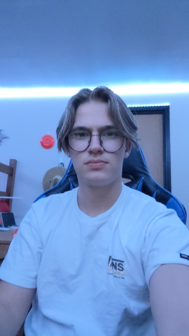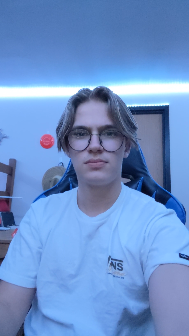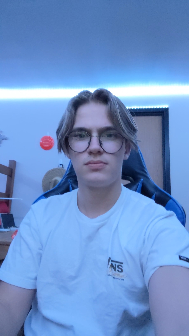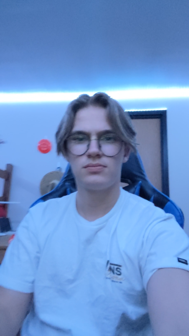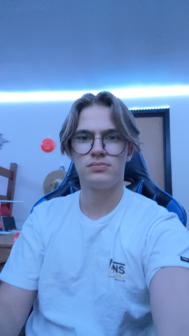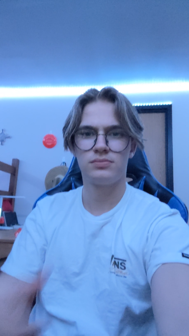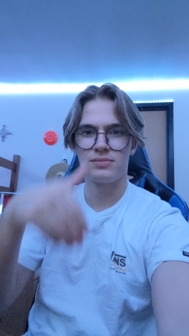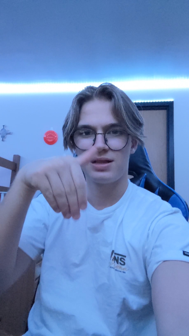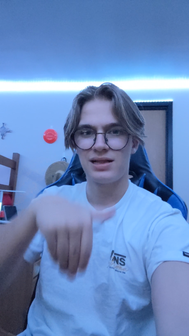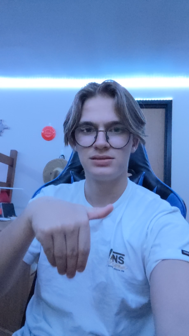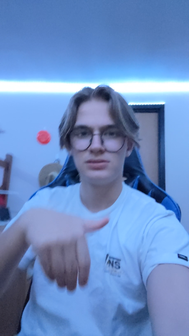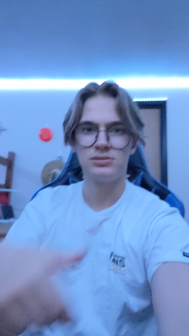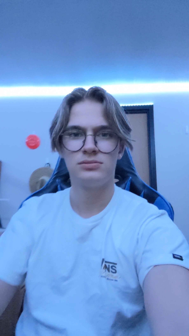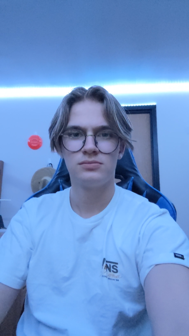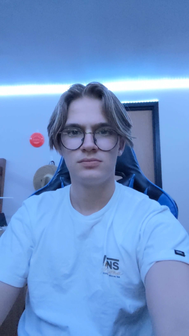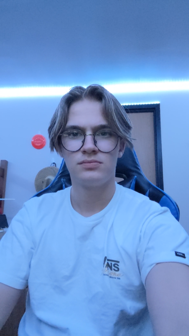night night